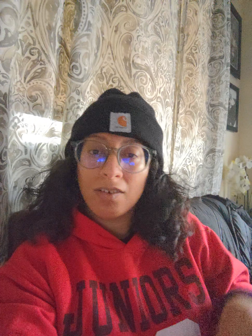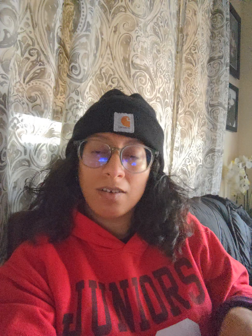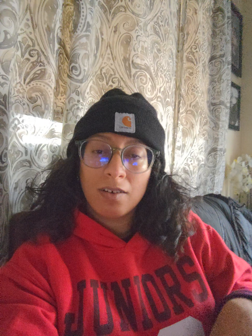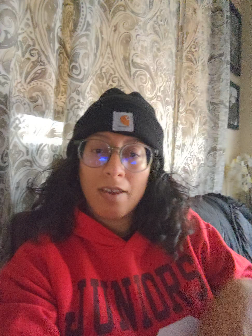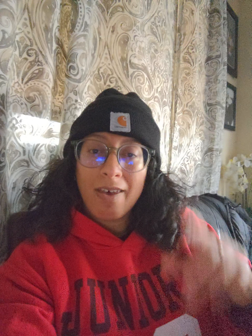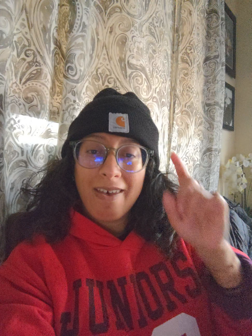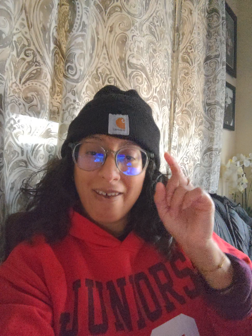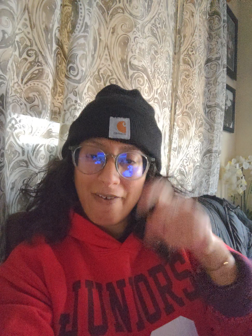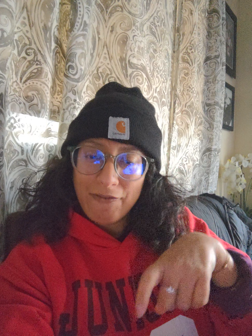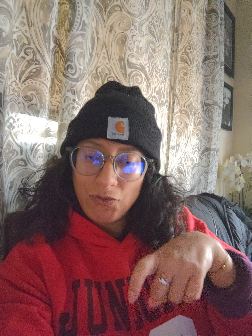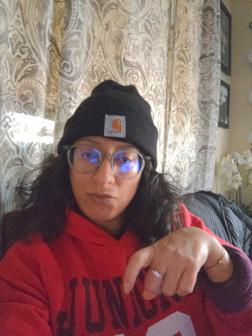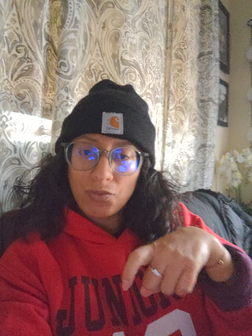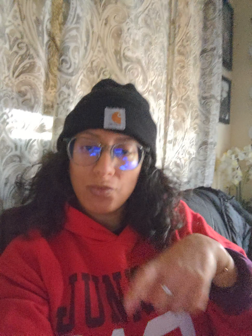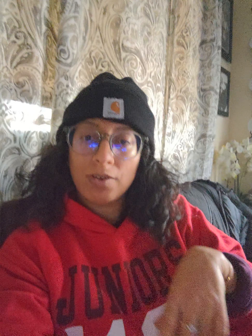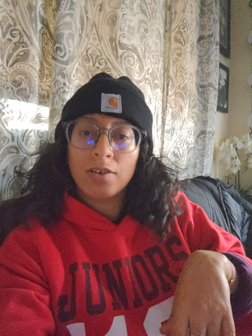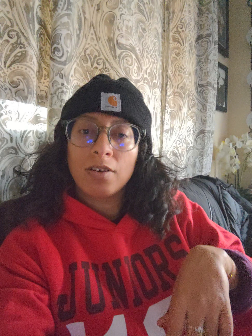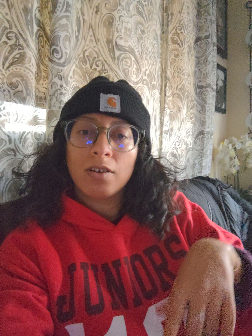have to